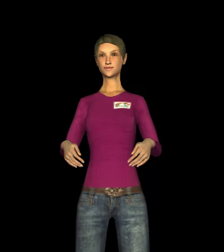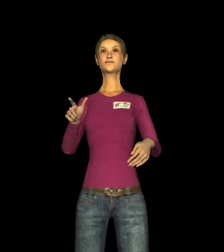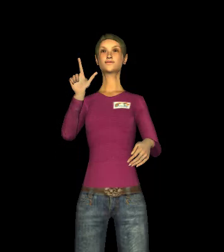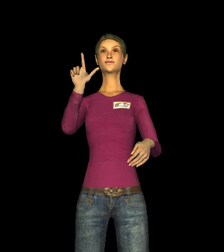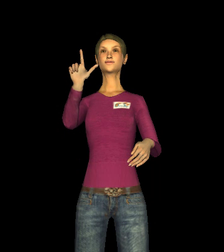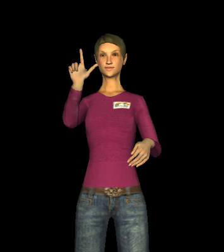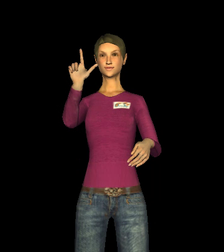2